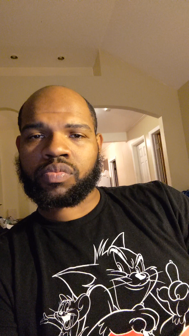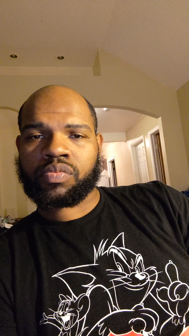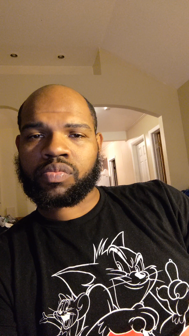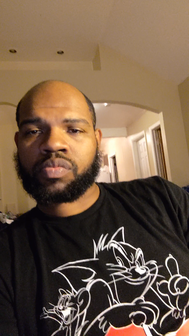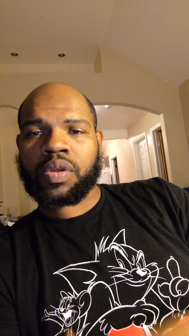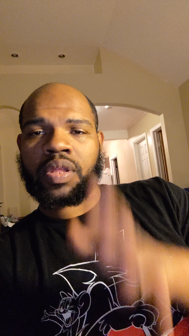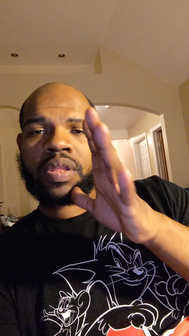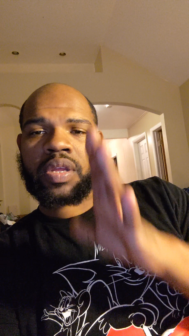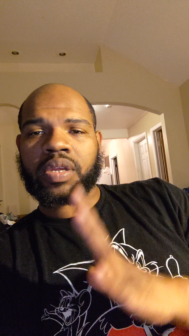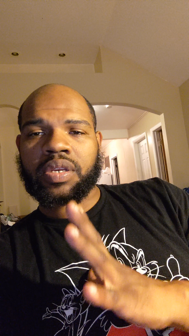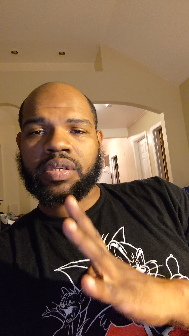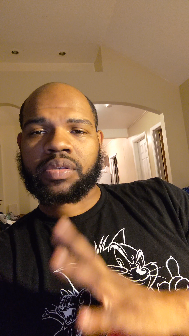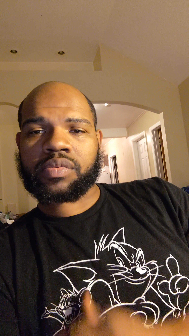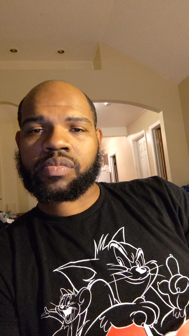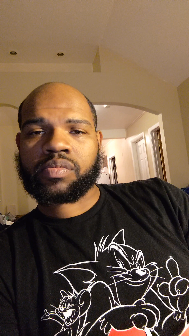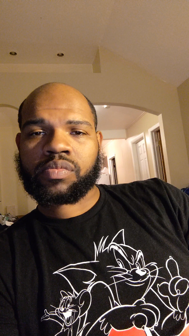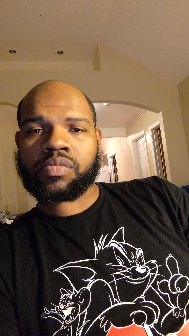lady